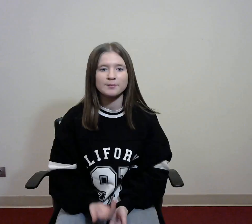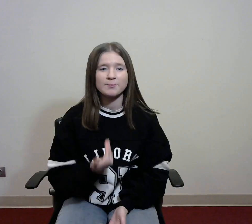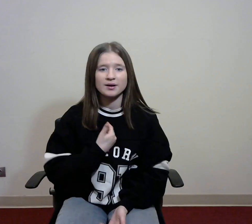mən